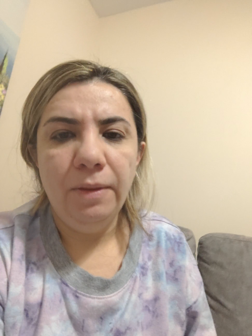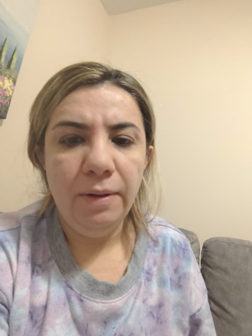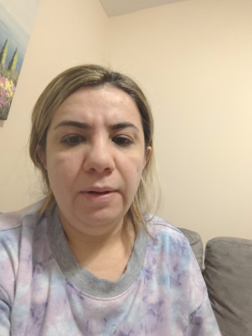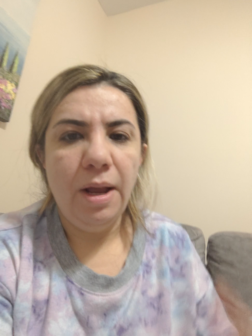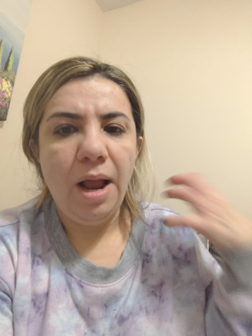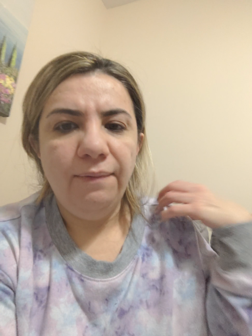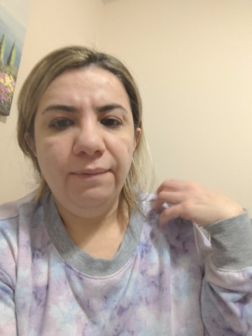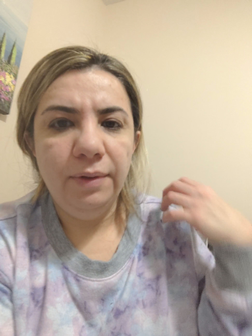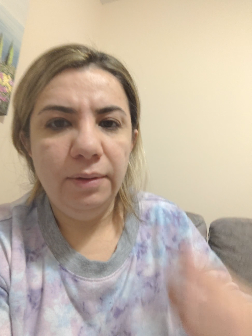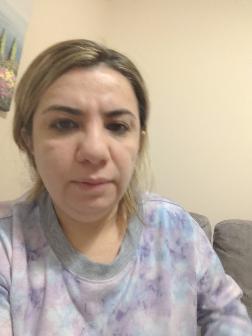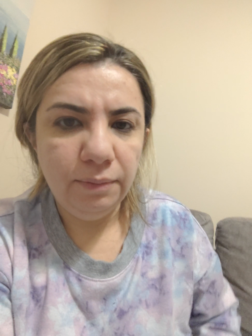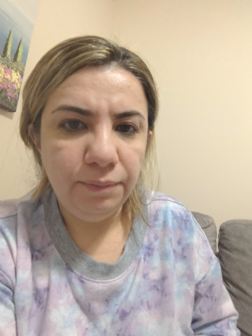outside